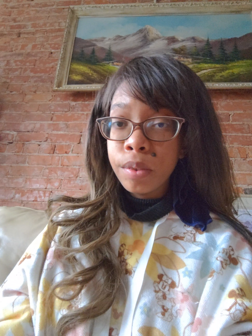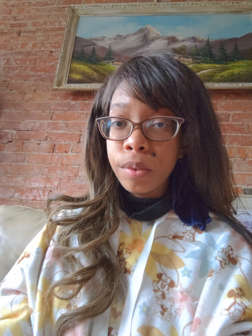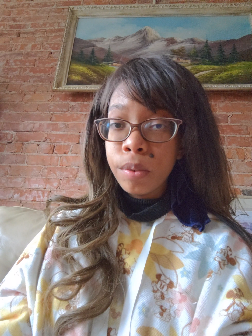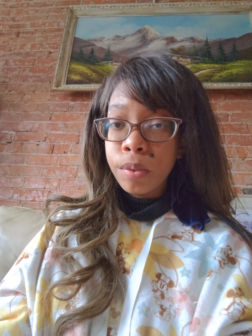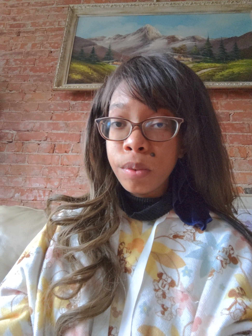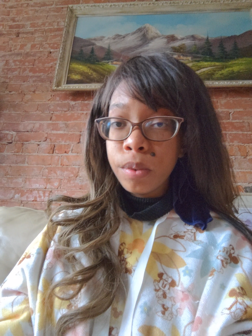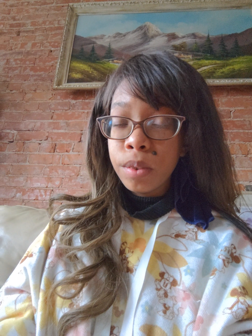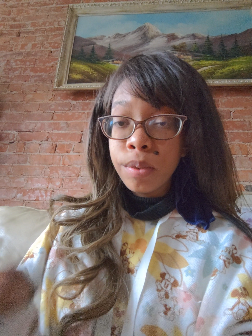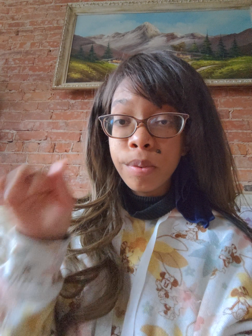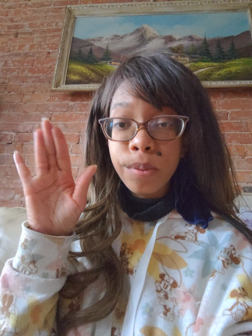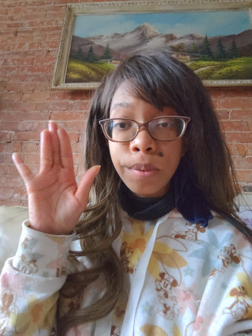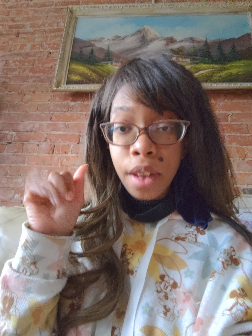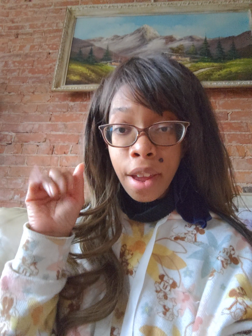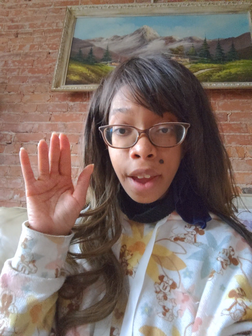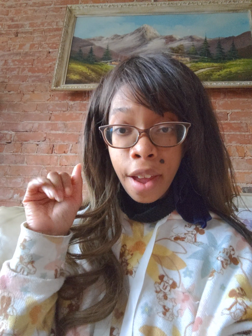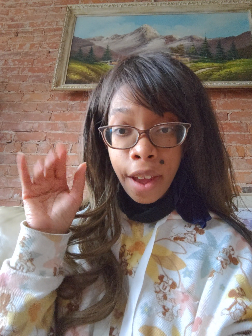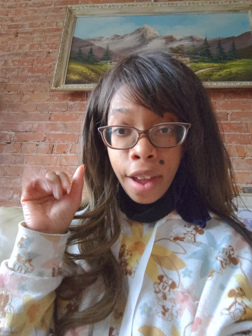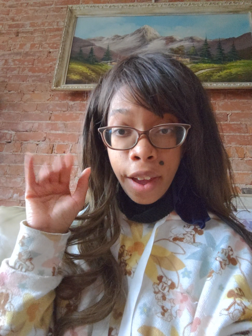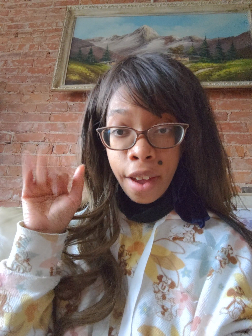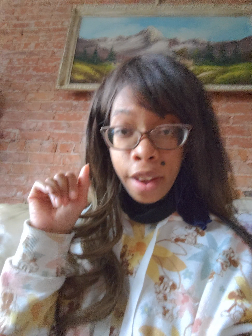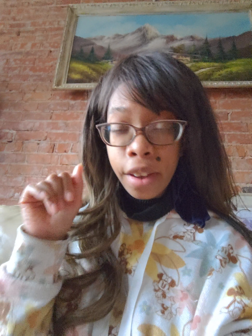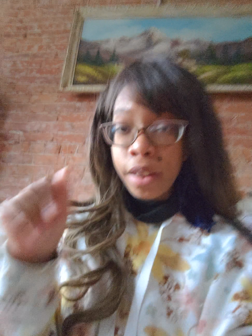bye